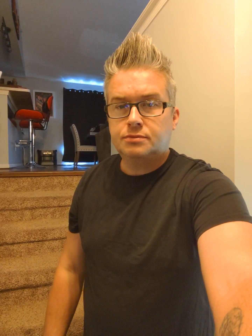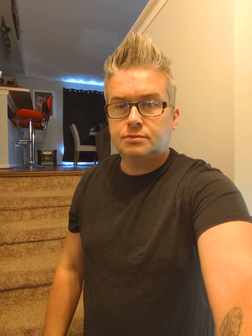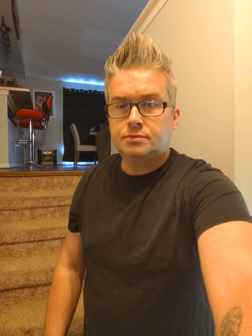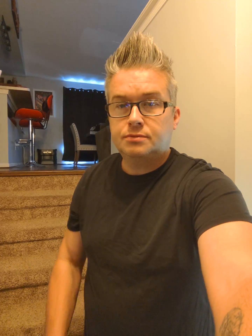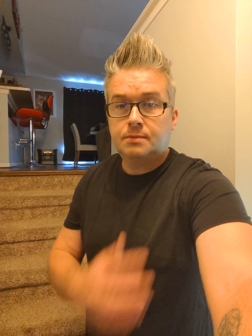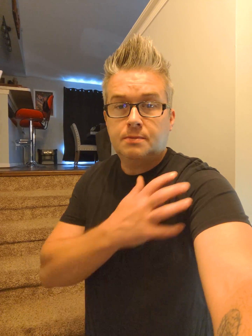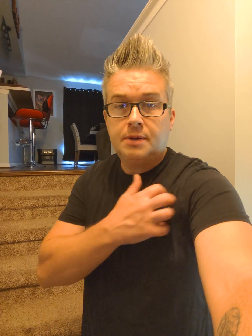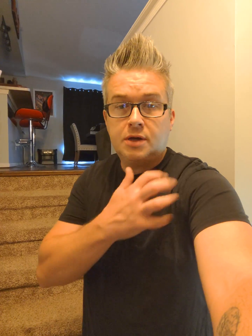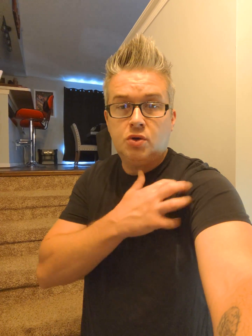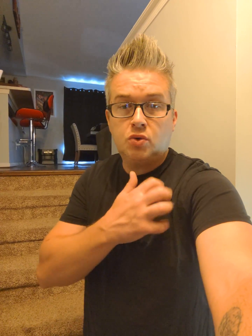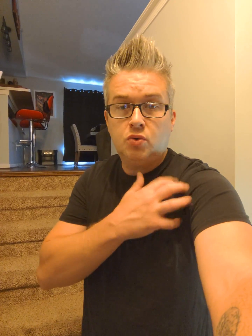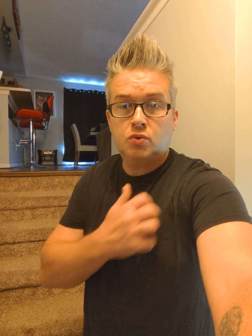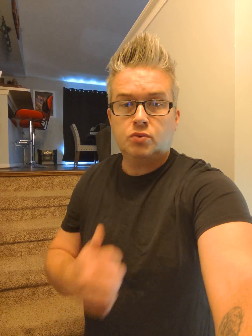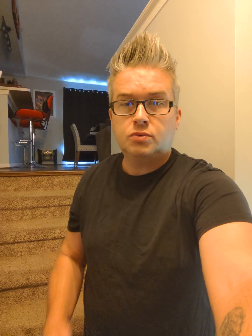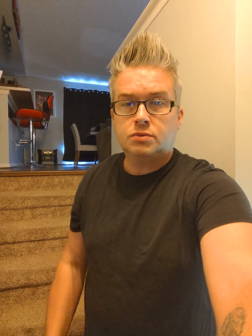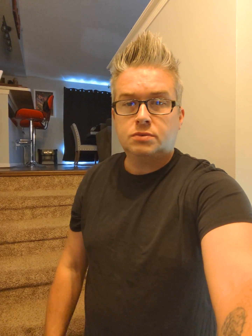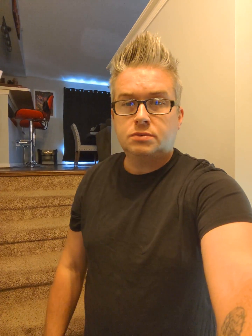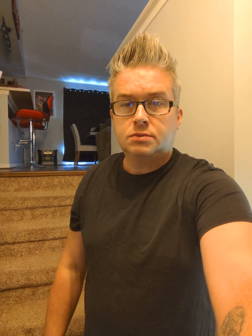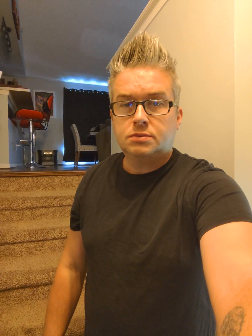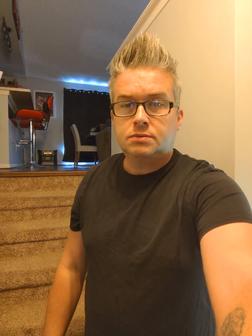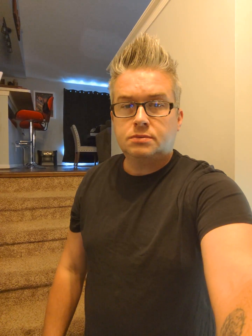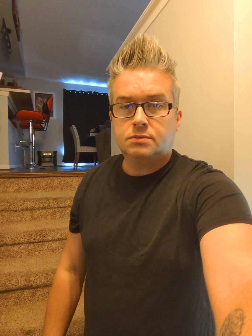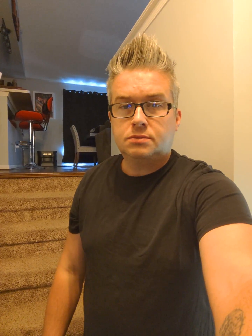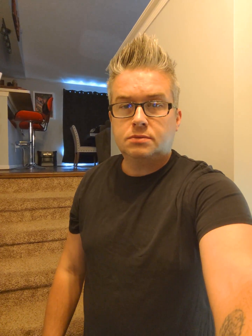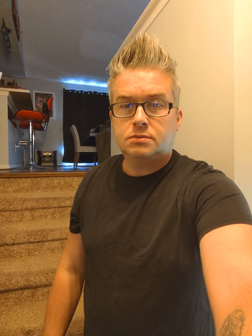bear